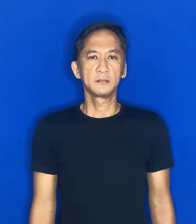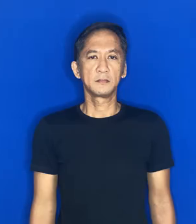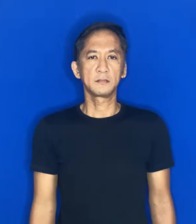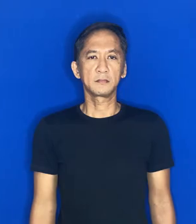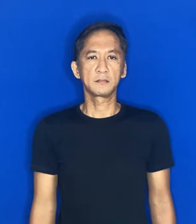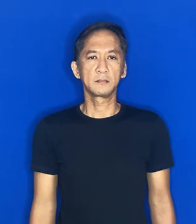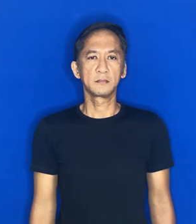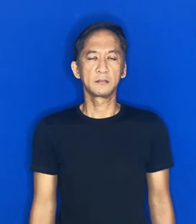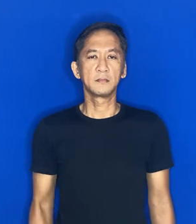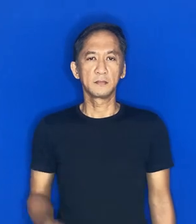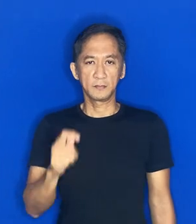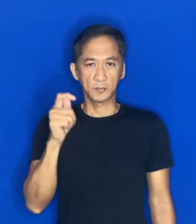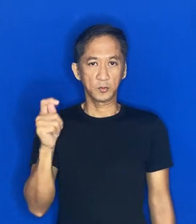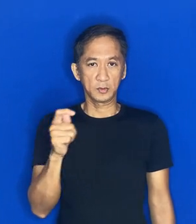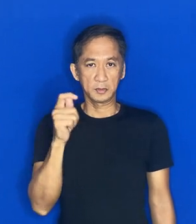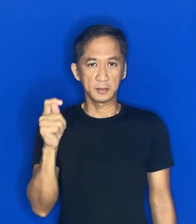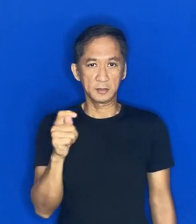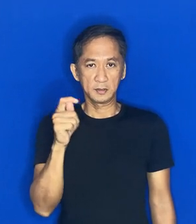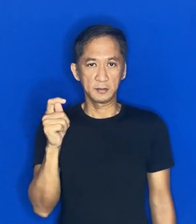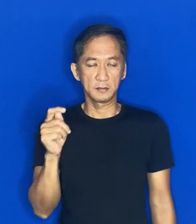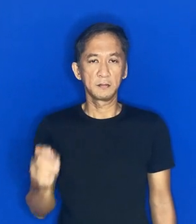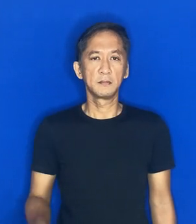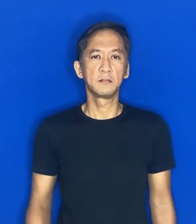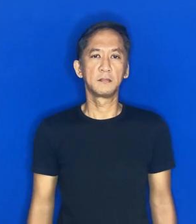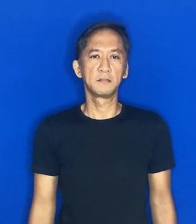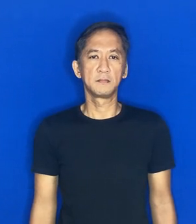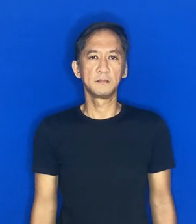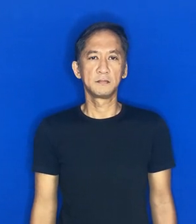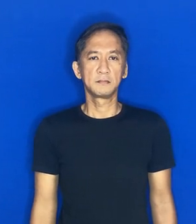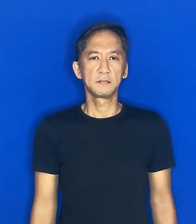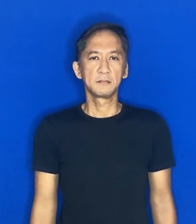tuesday